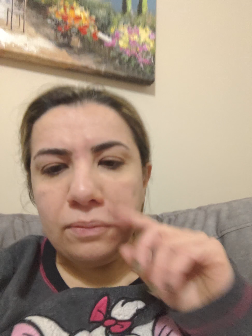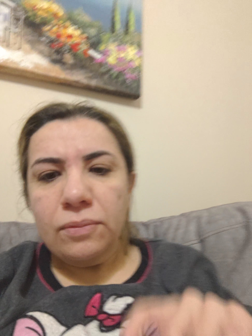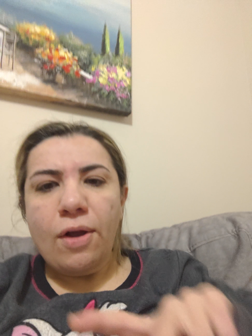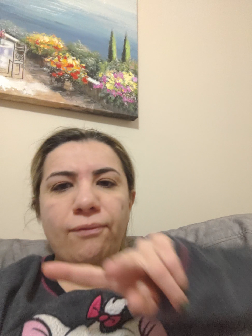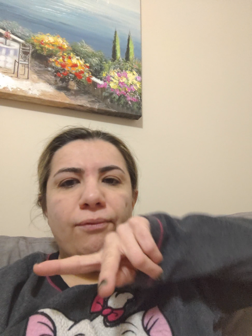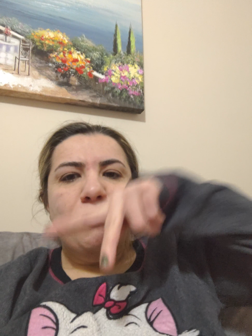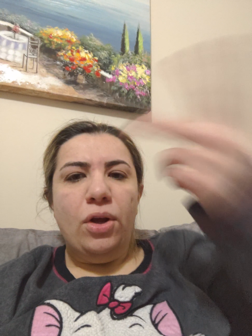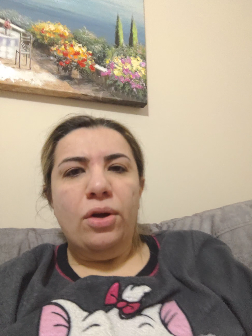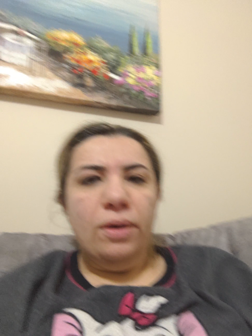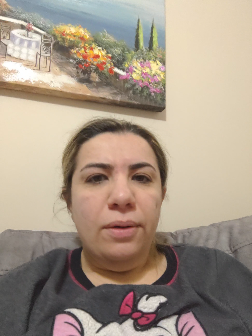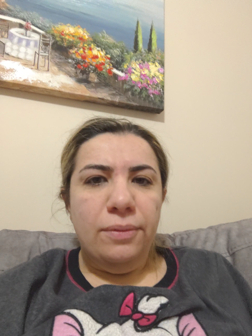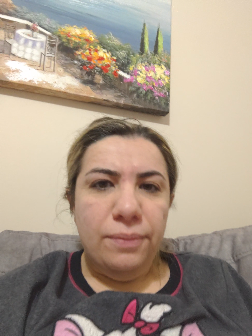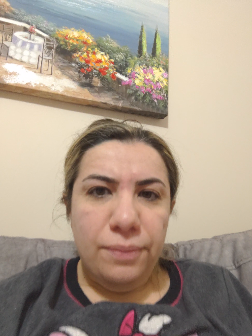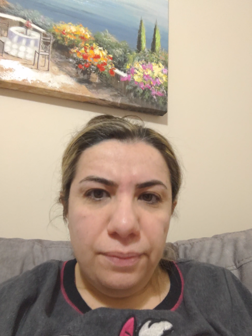fall